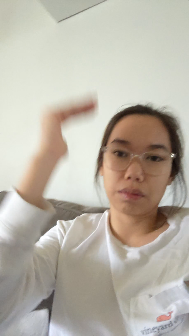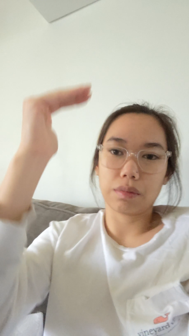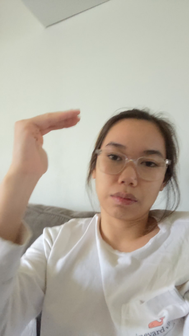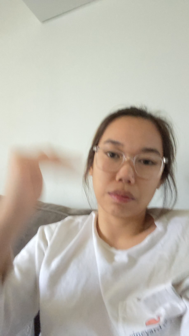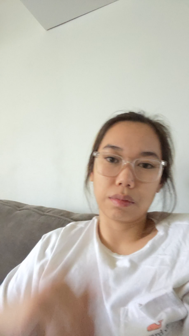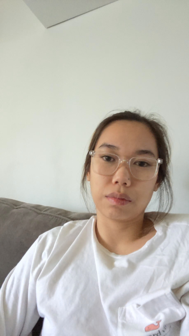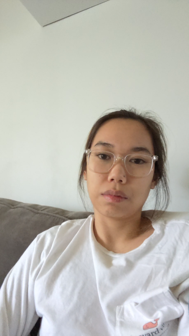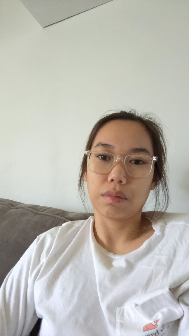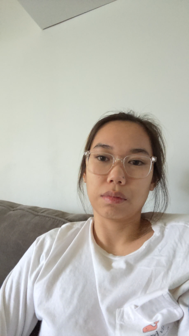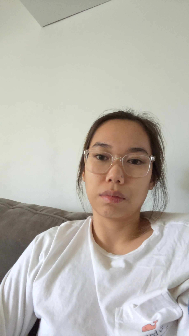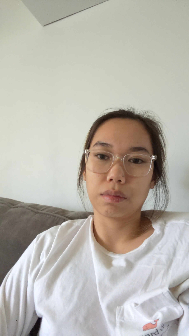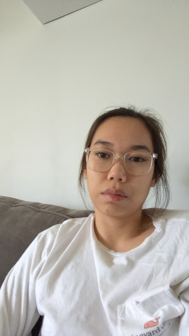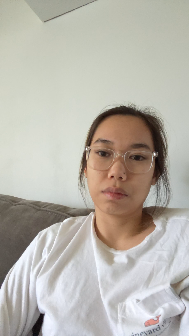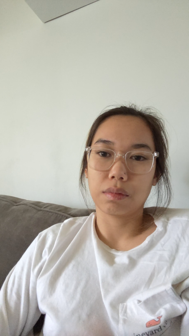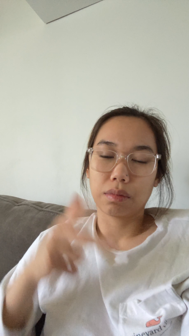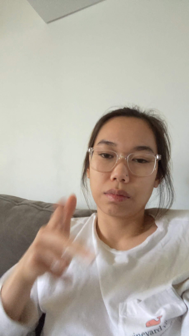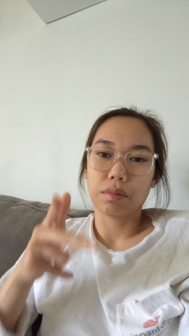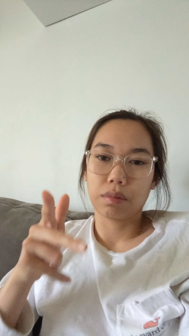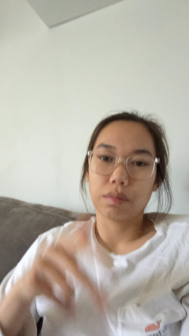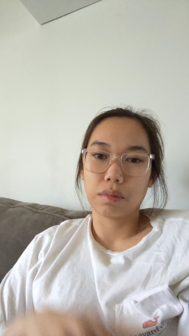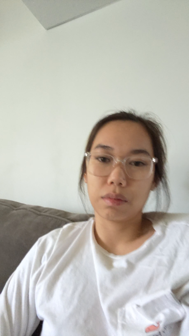garage